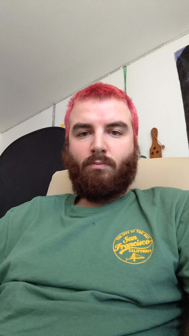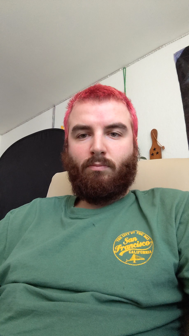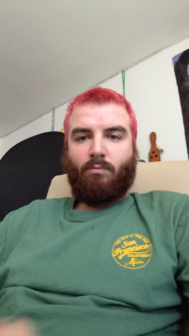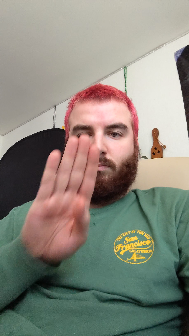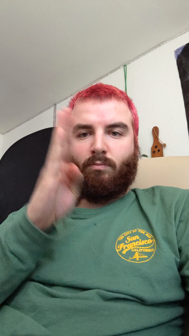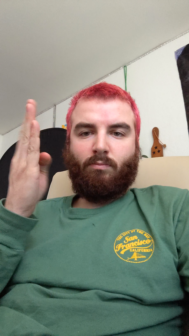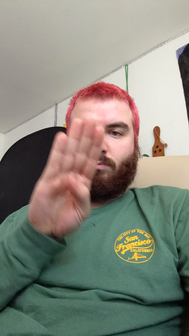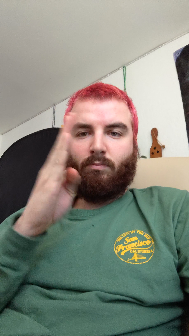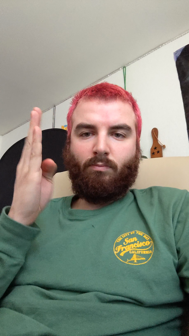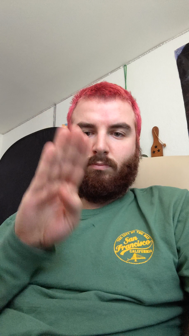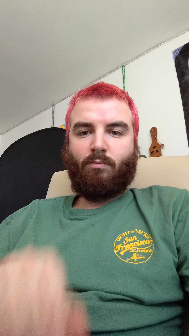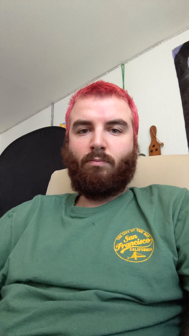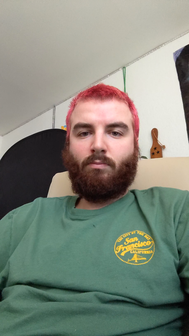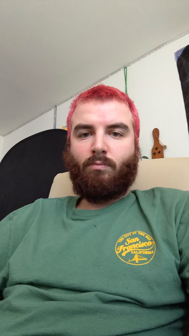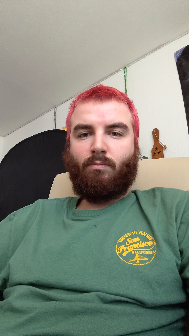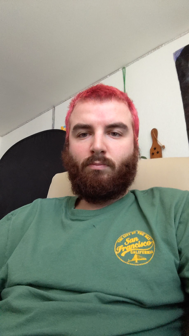door